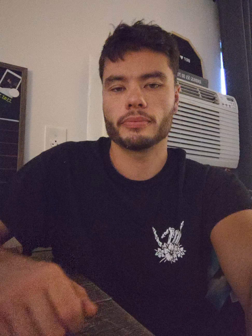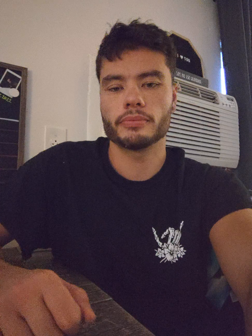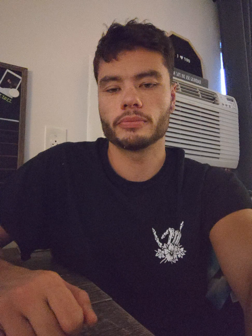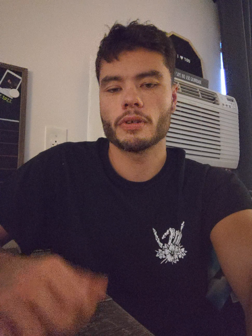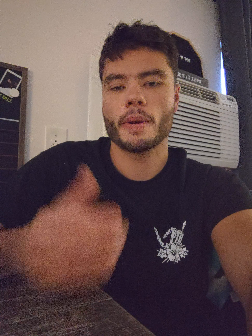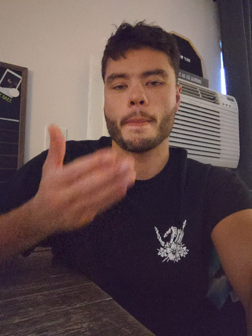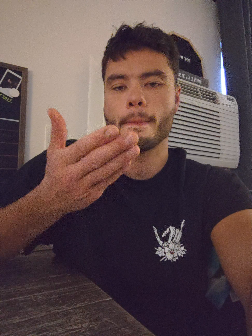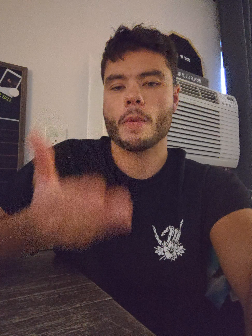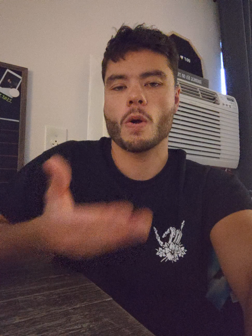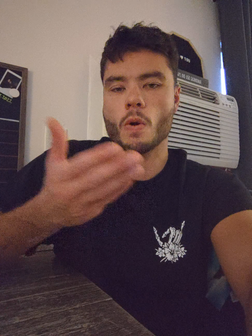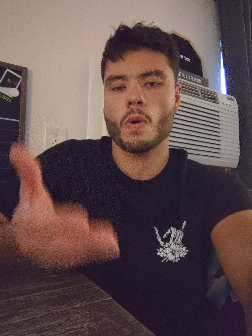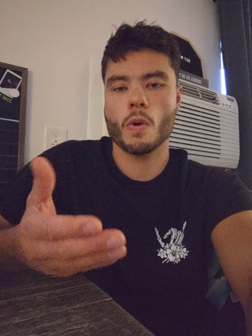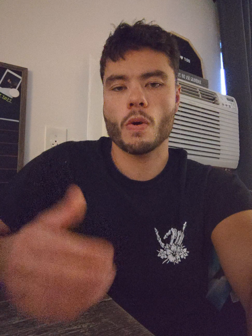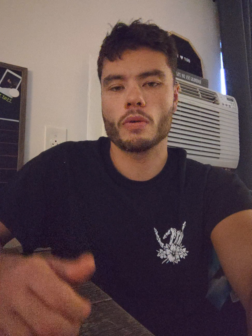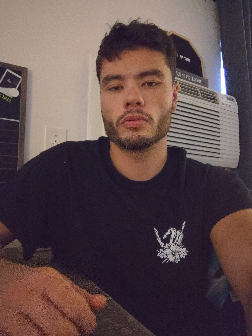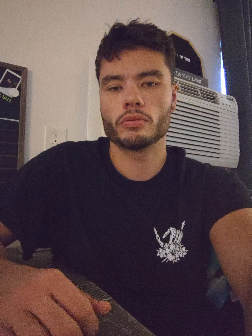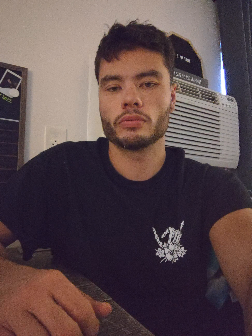boat